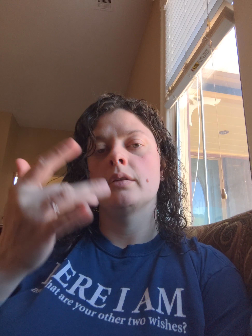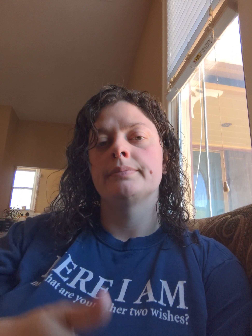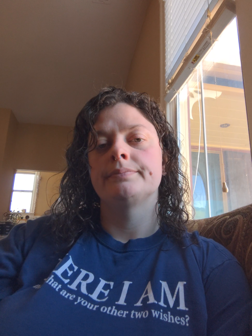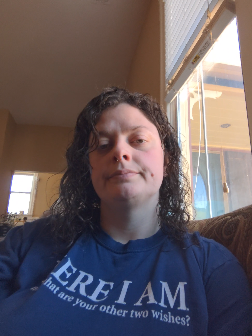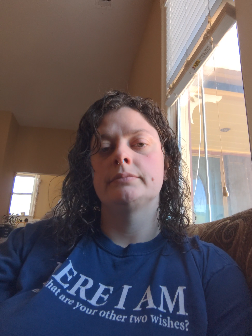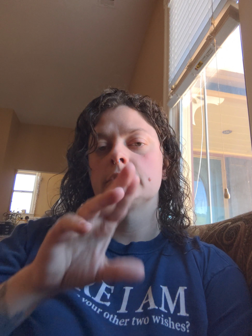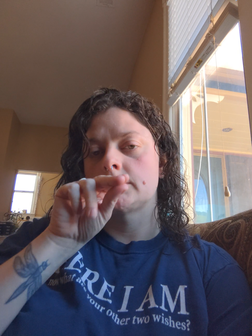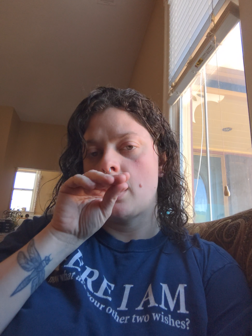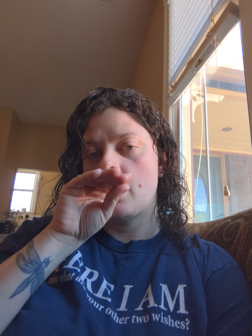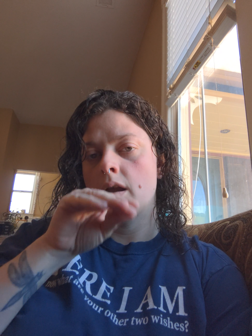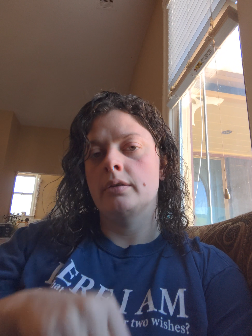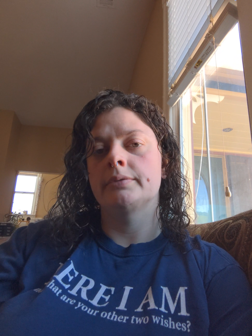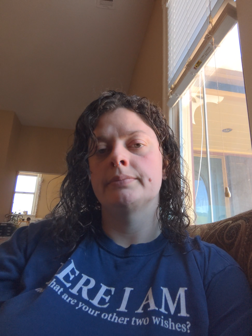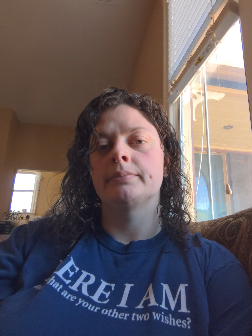duck